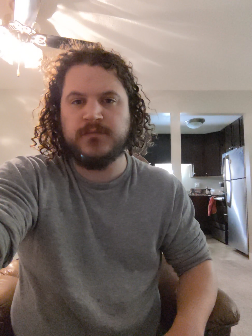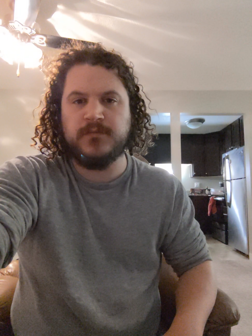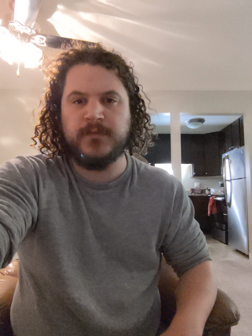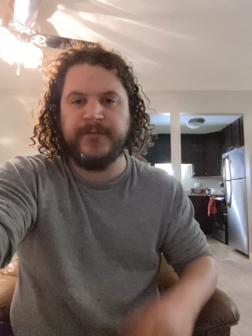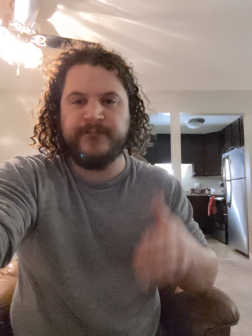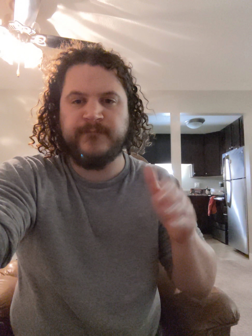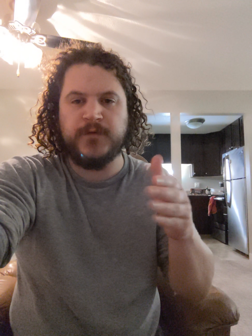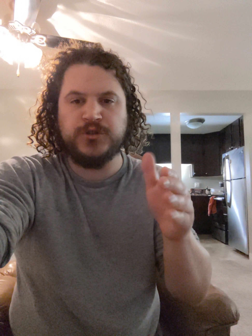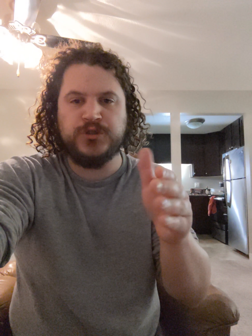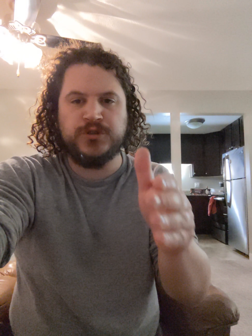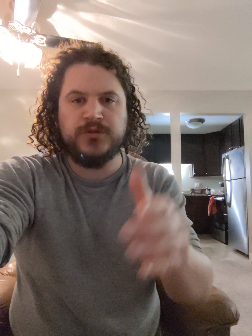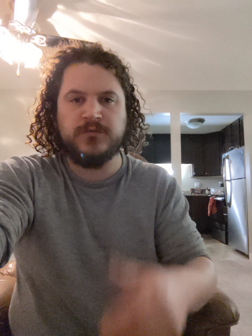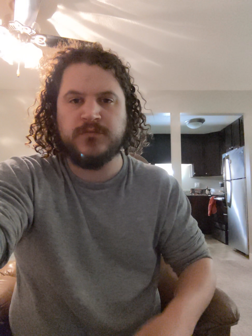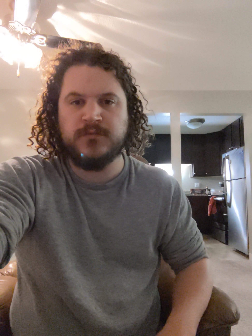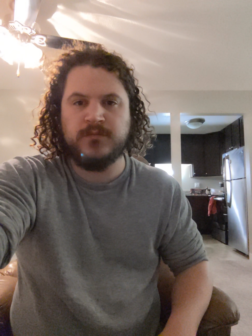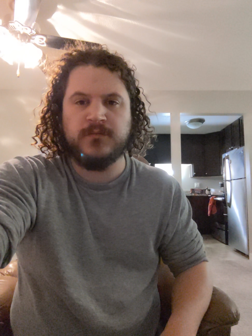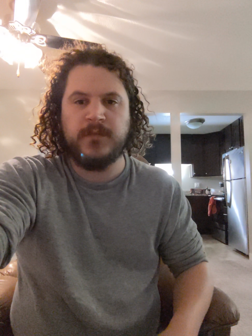fish